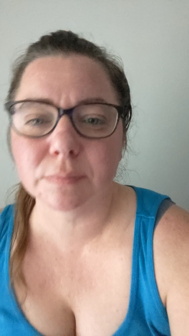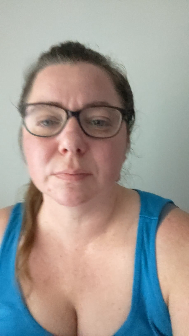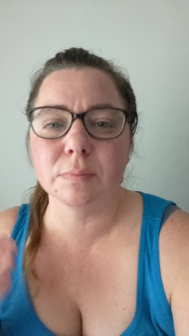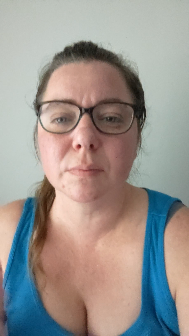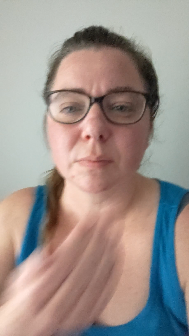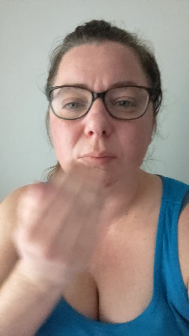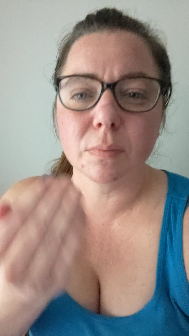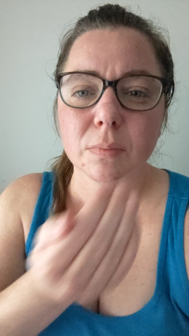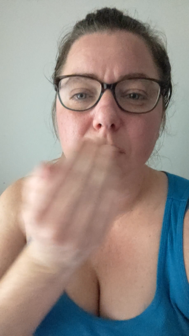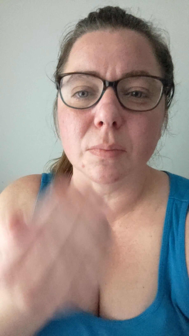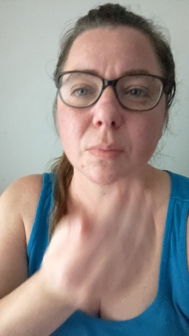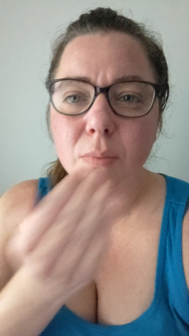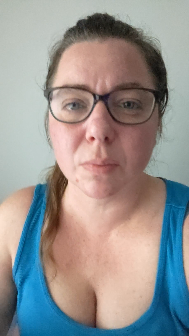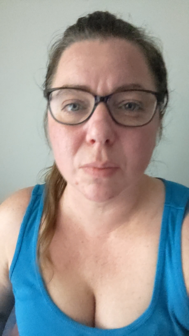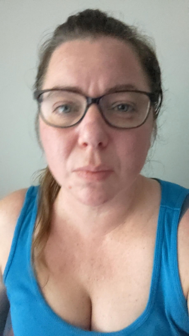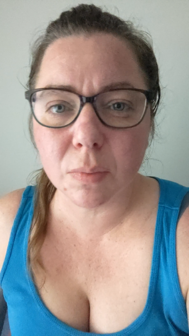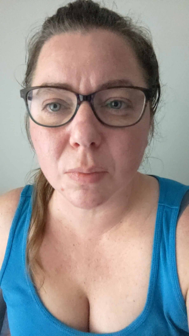new